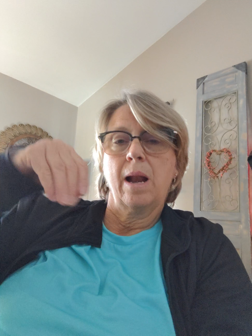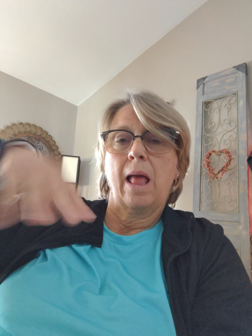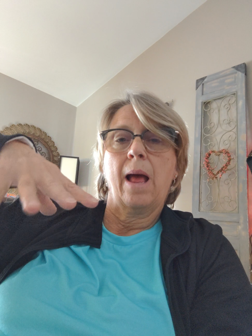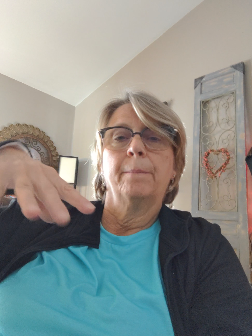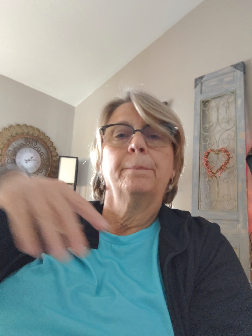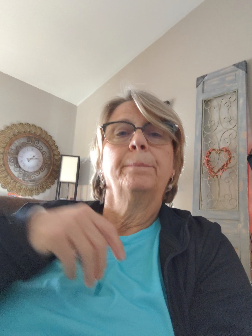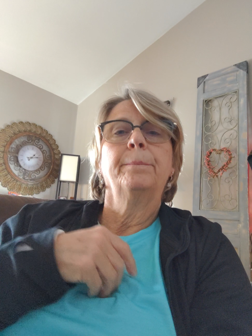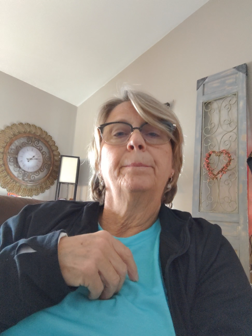lamp